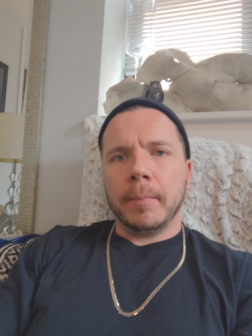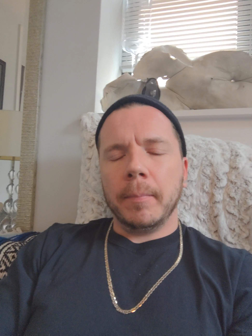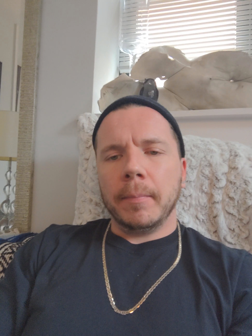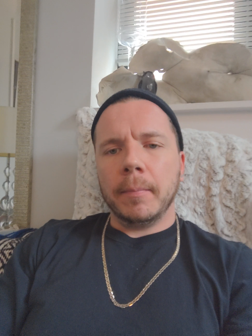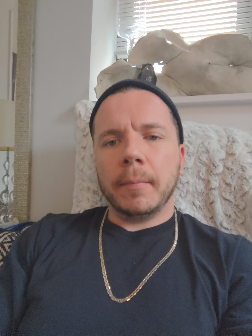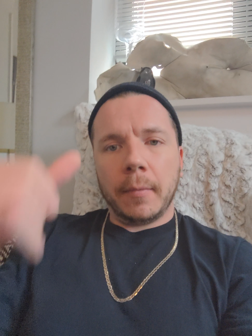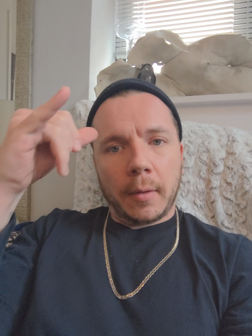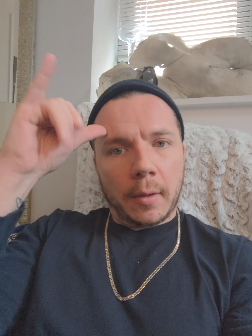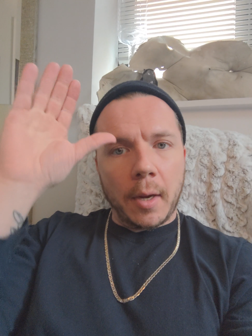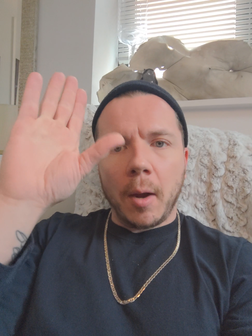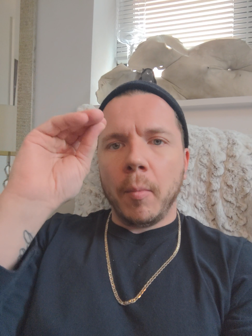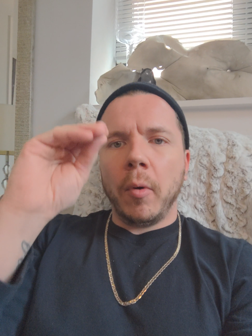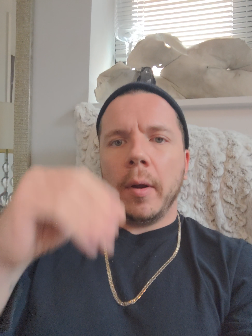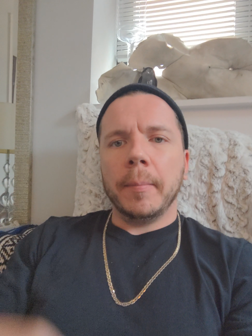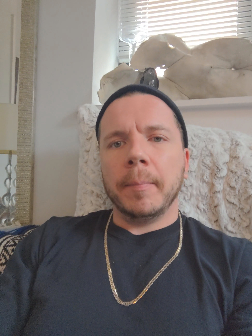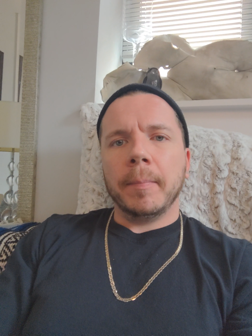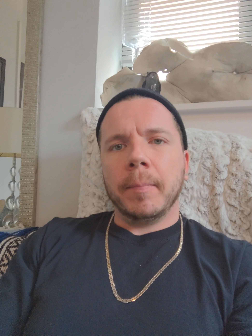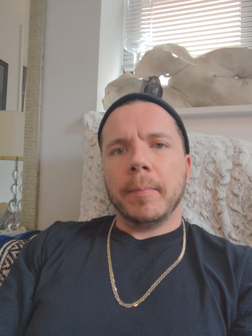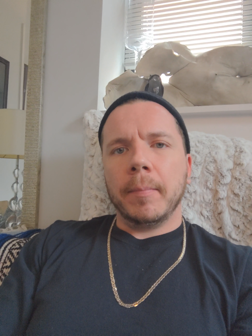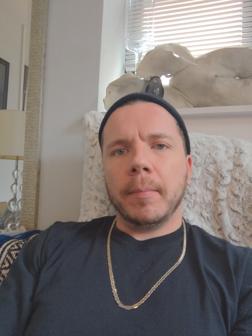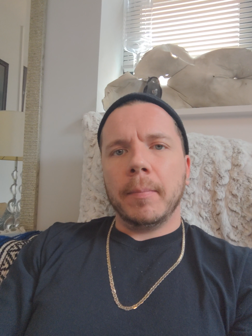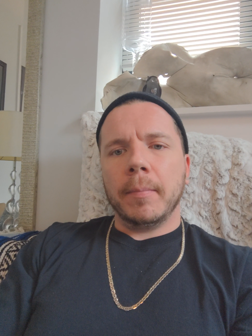cowboy